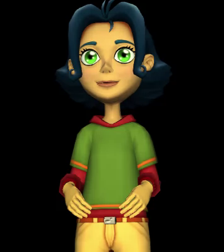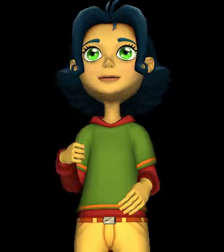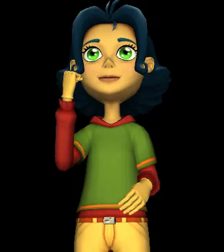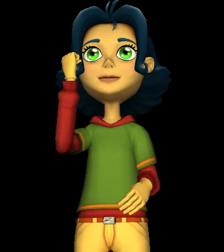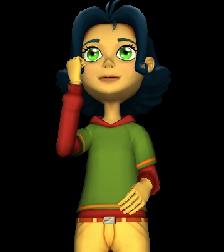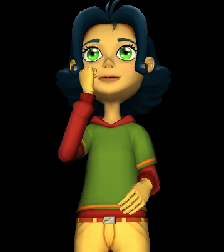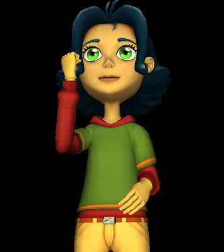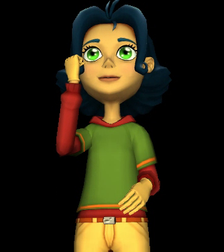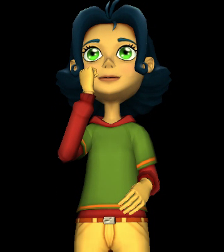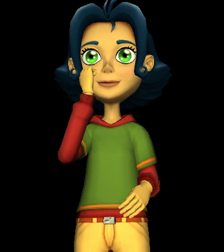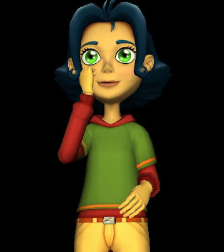معجنات